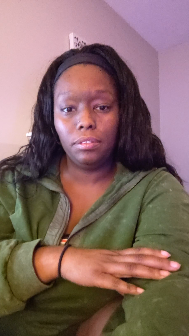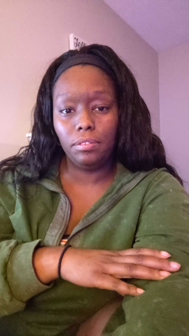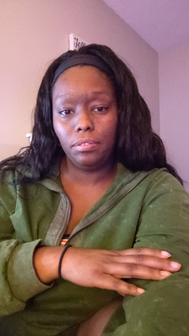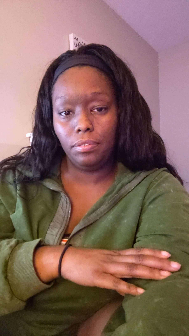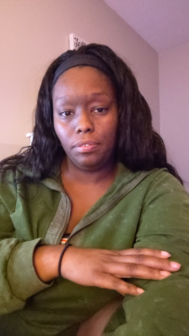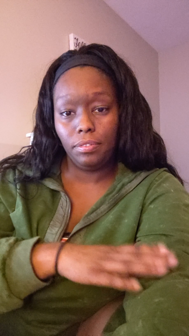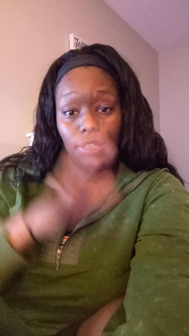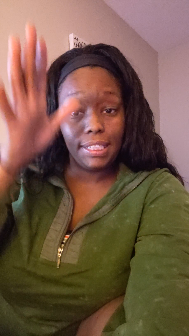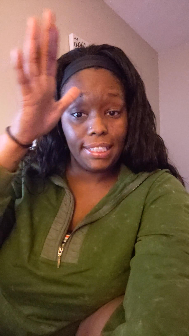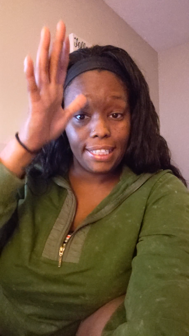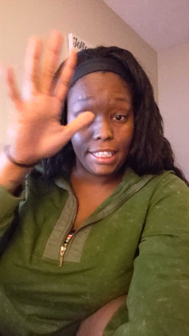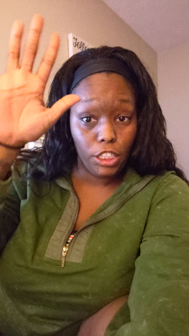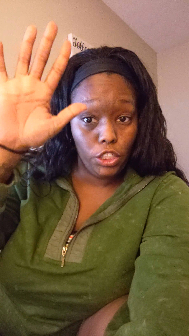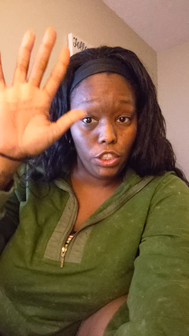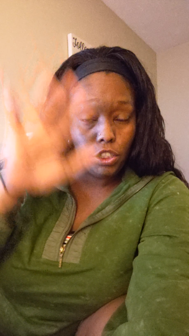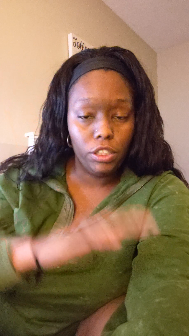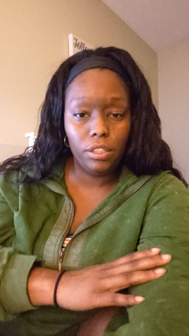deer